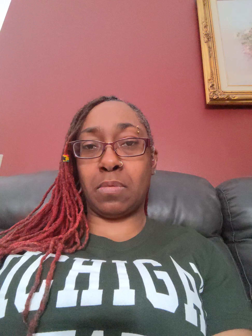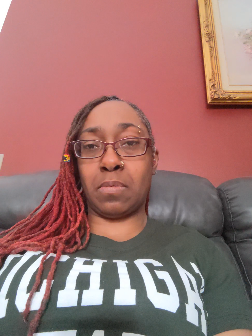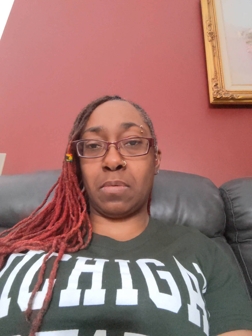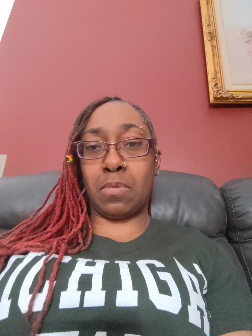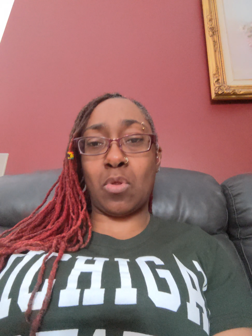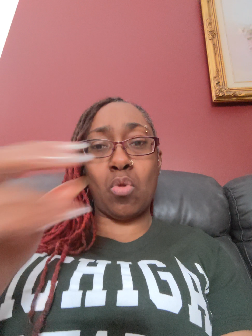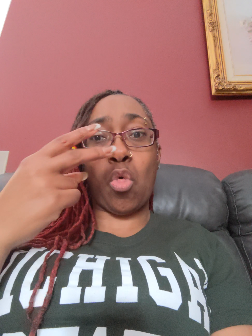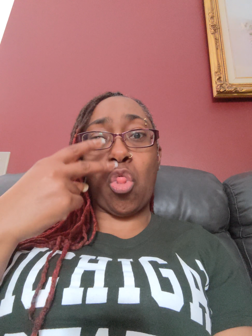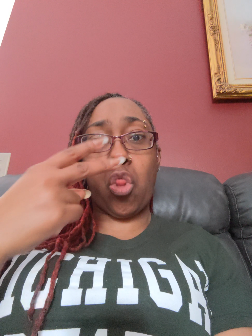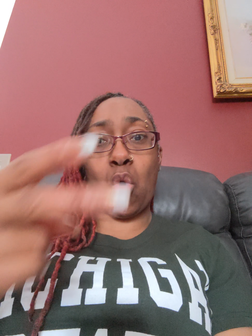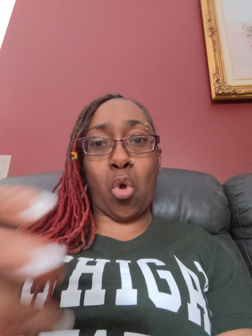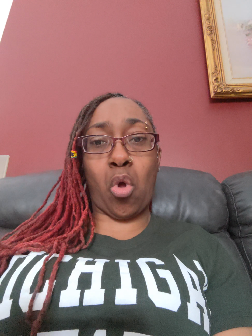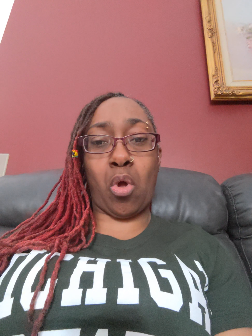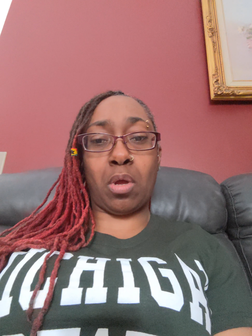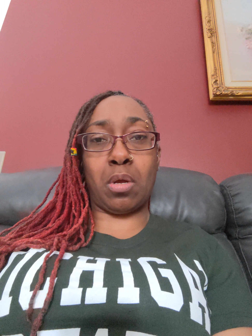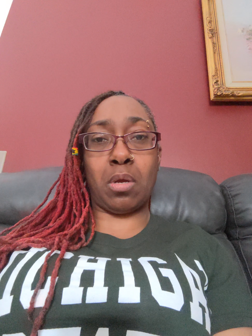look